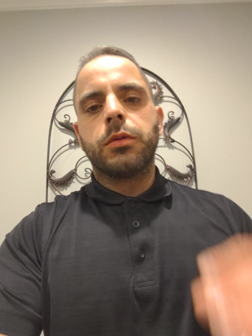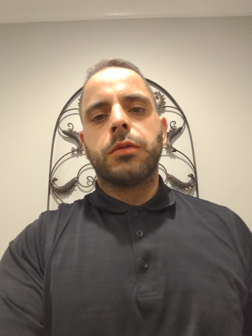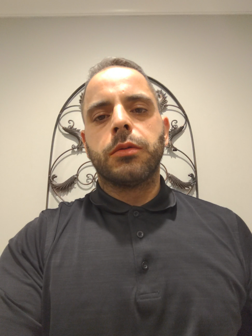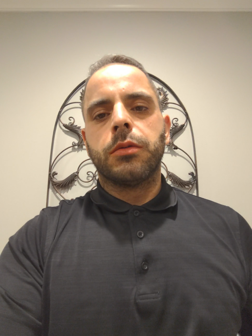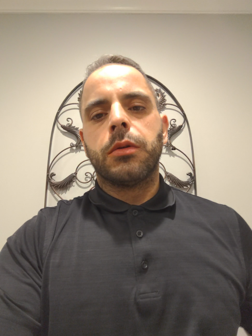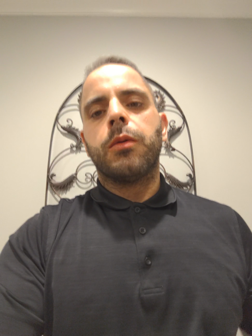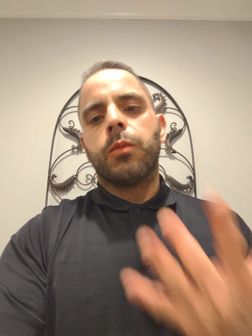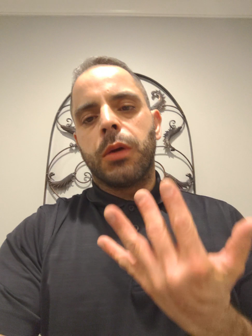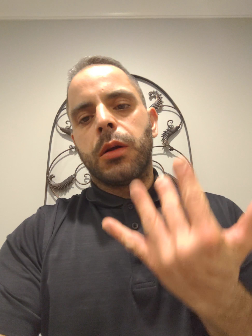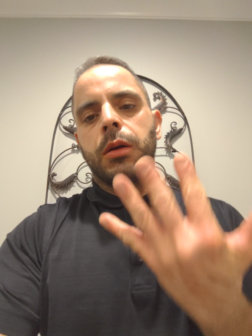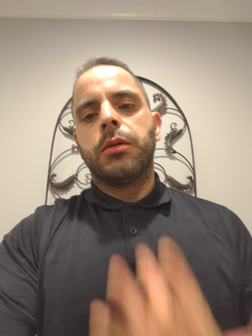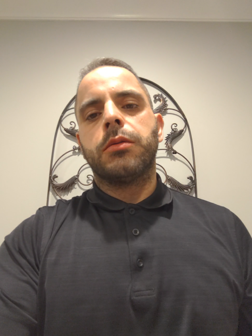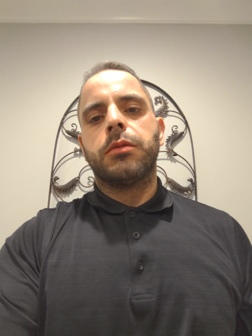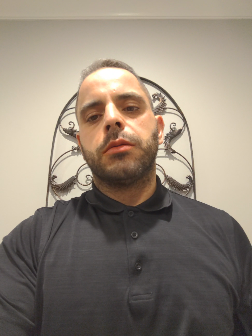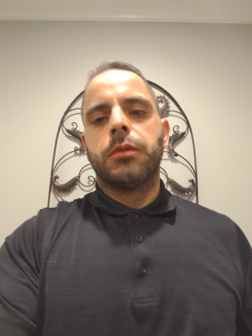wait